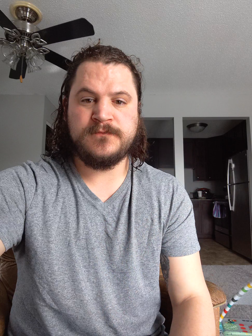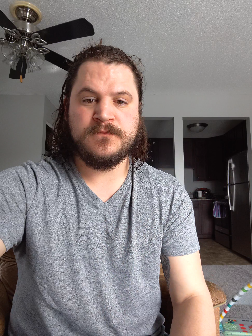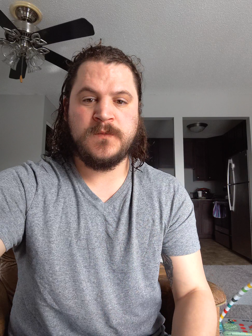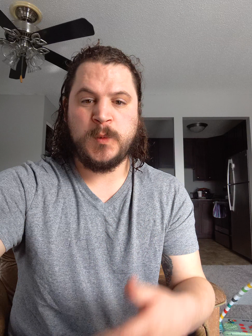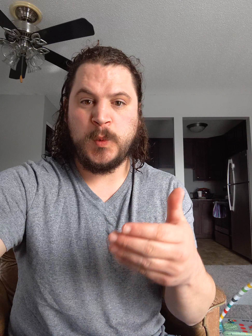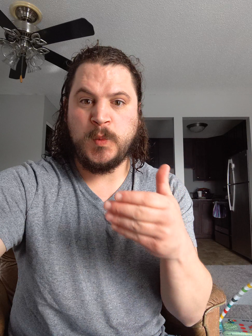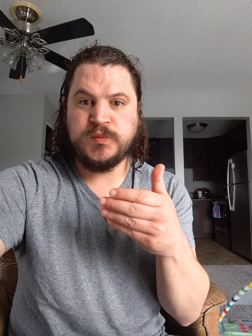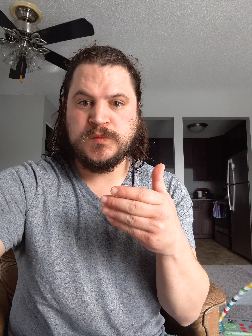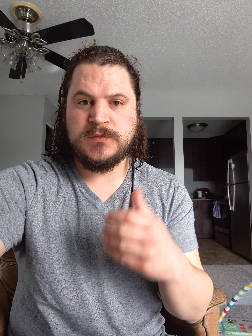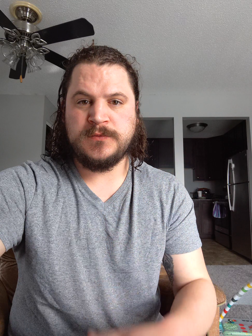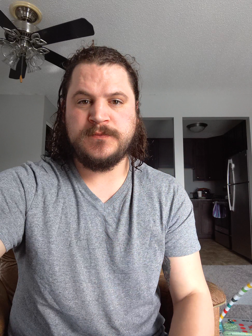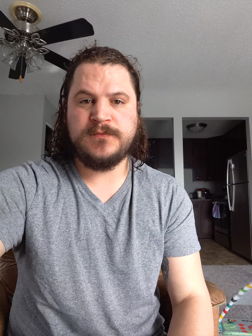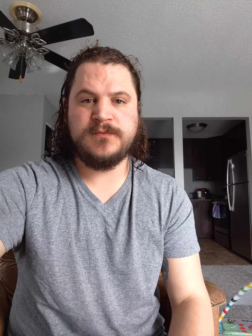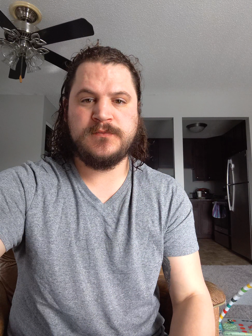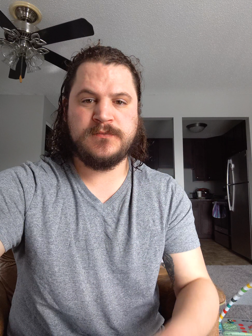close